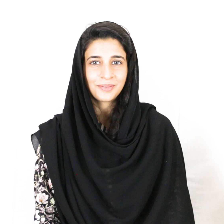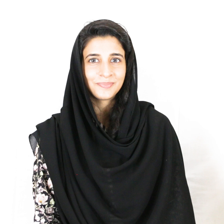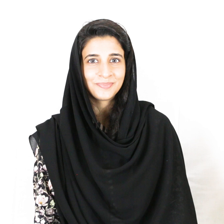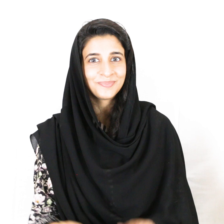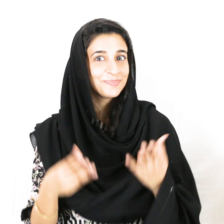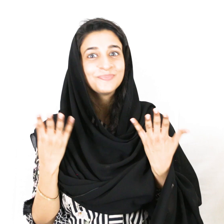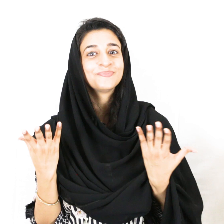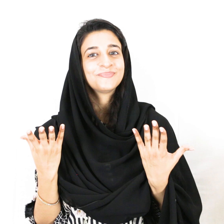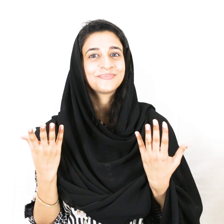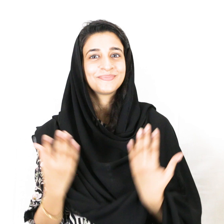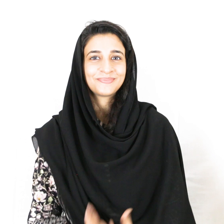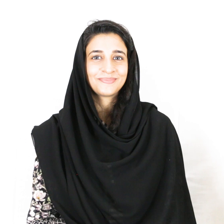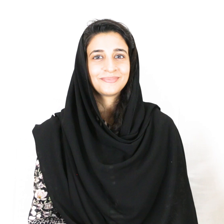surprise